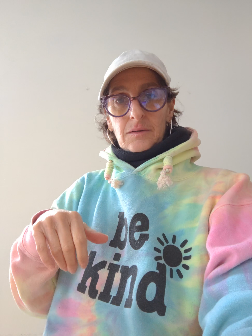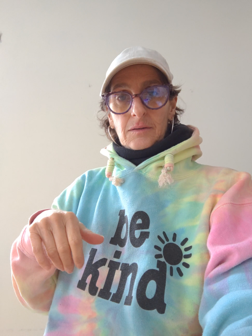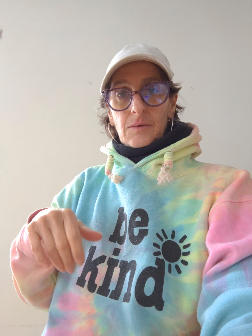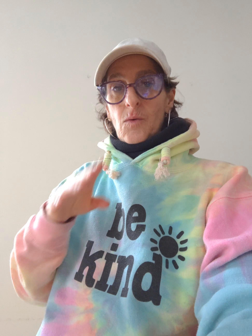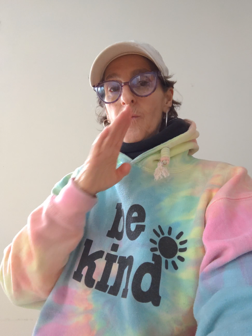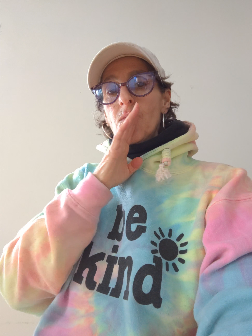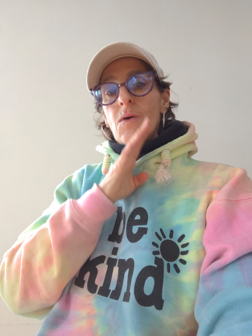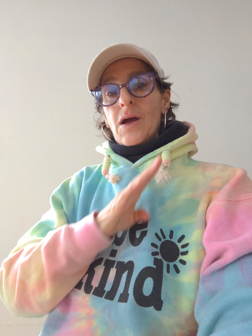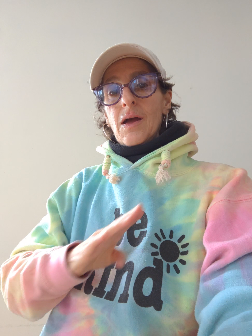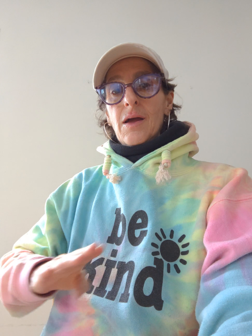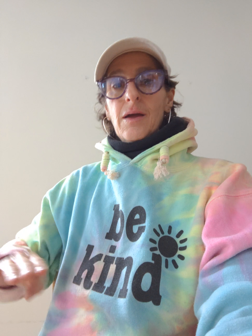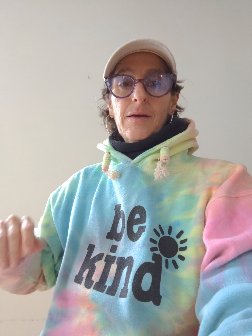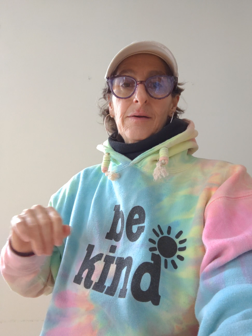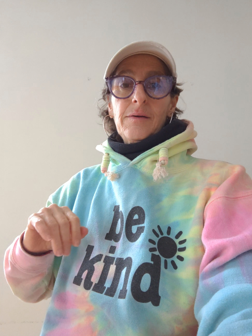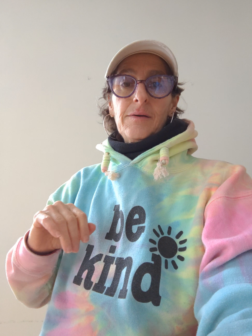quiet